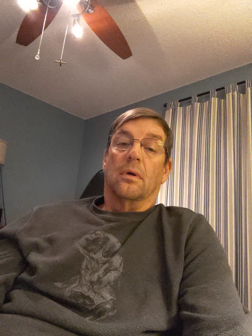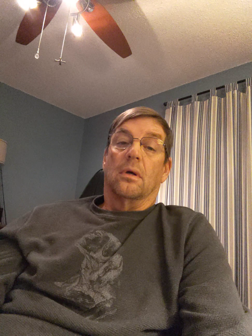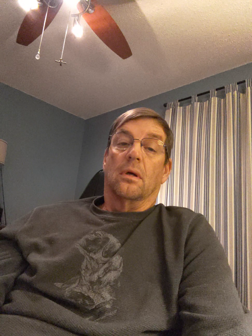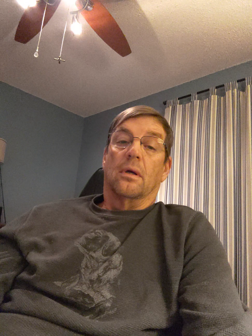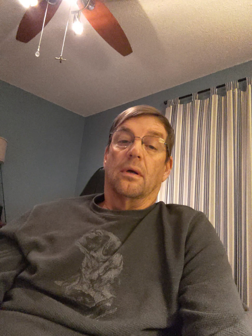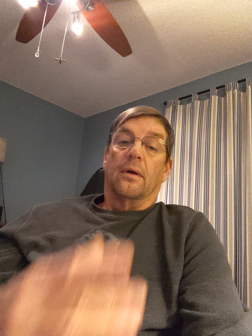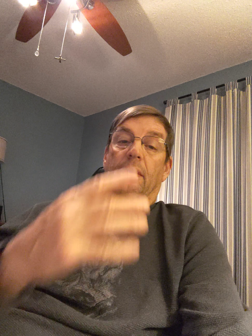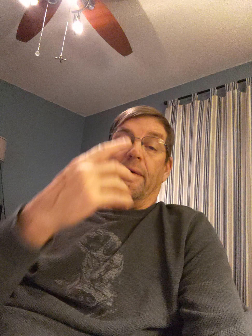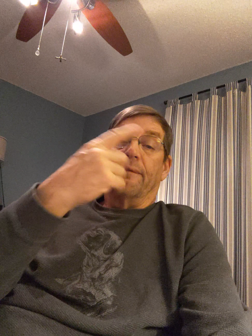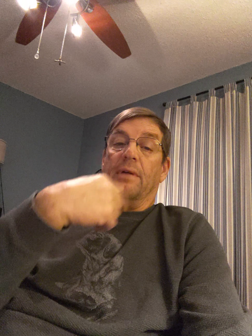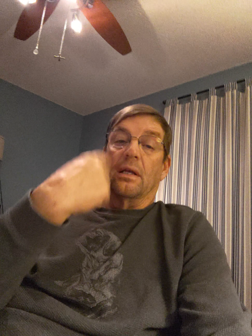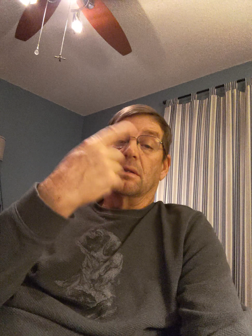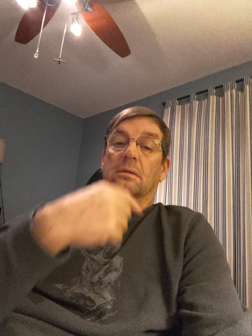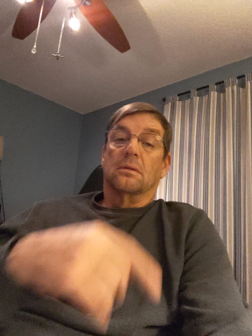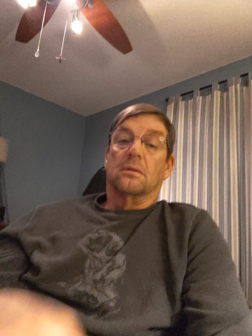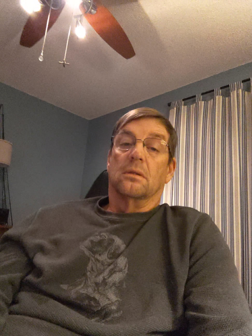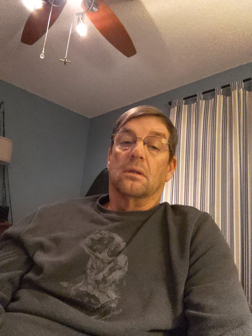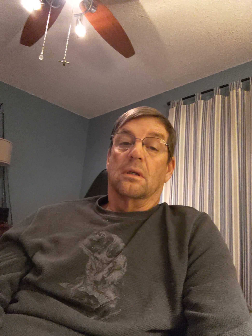face